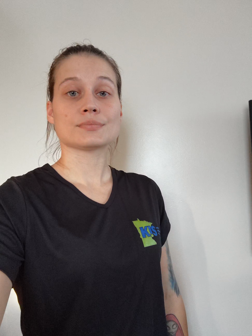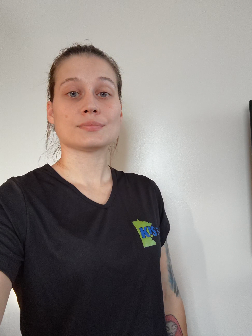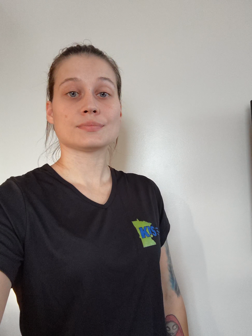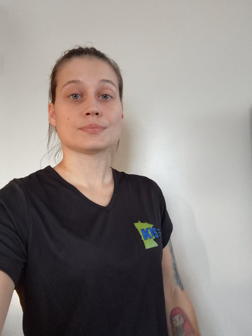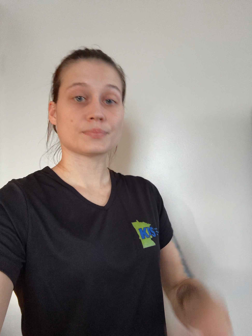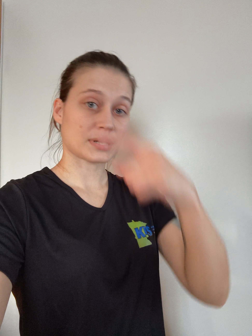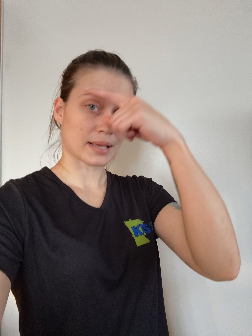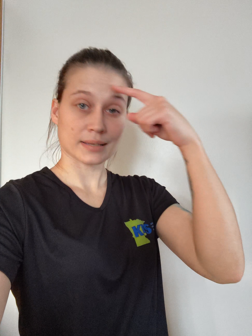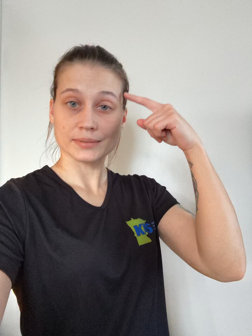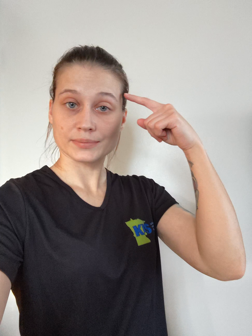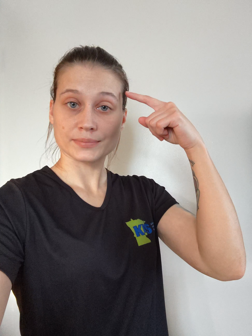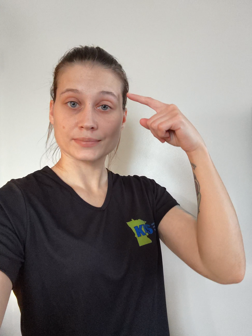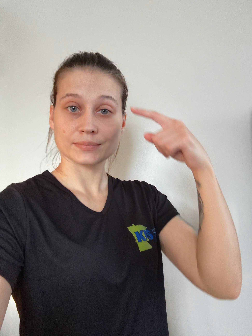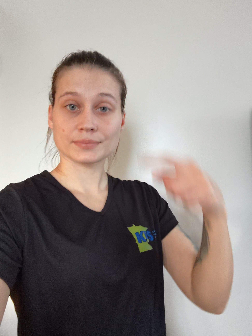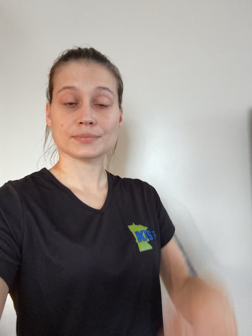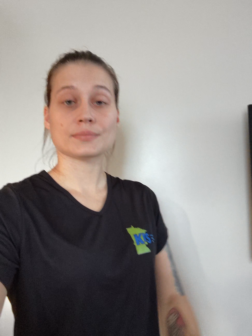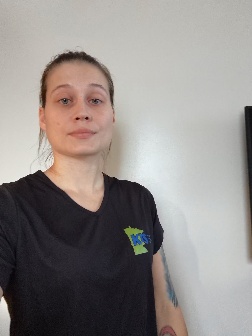black